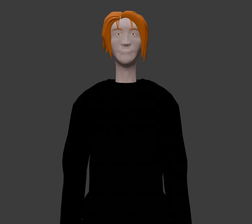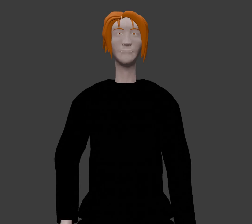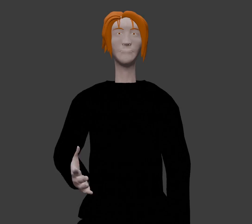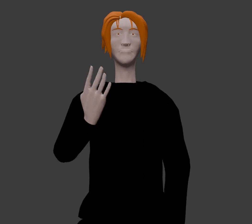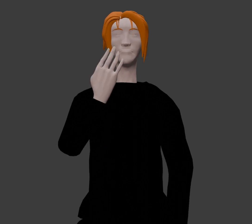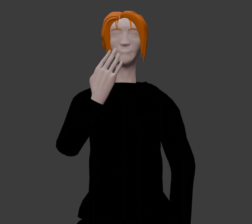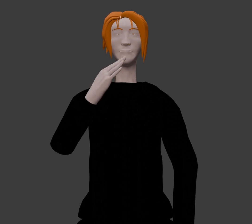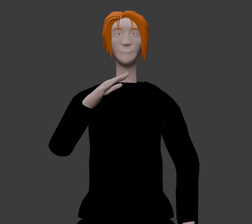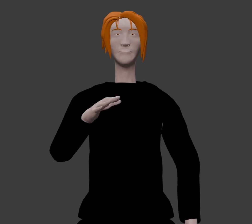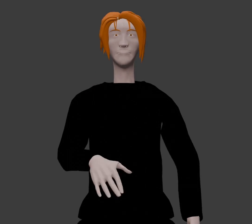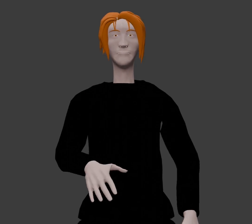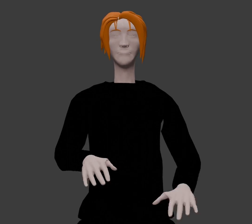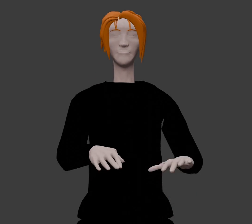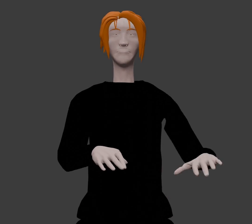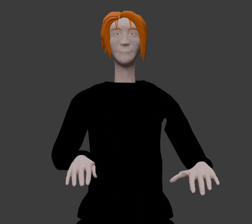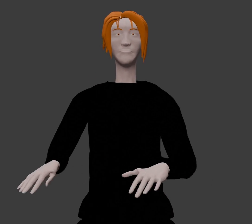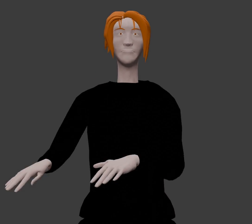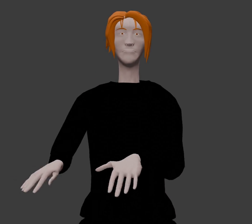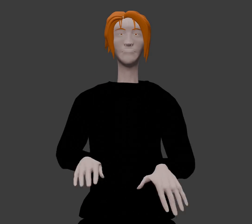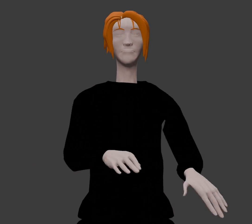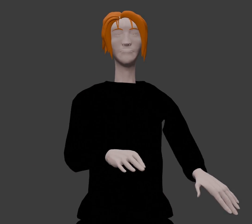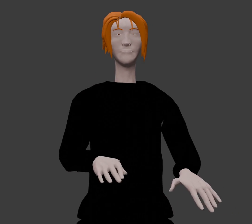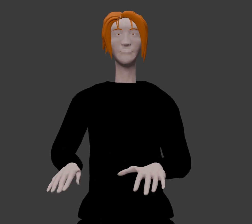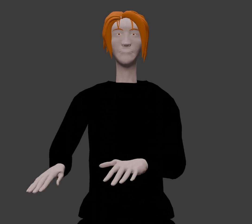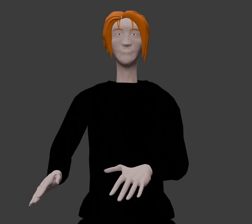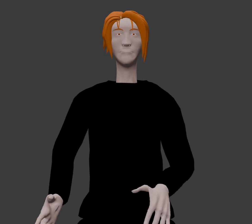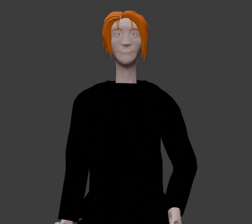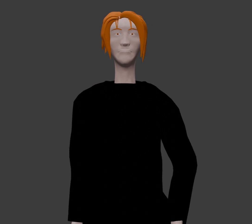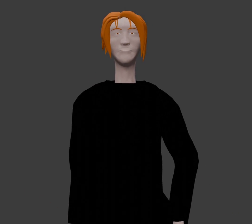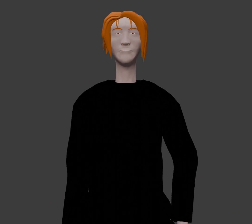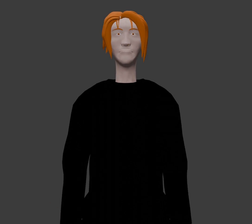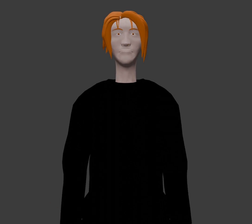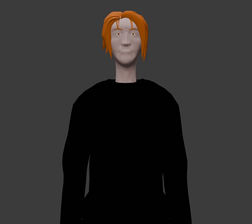Bad Action